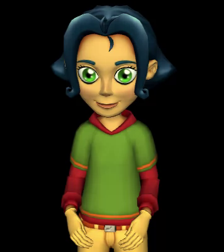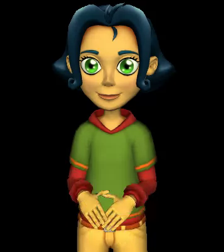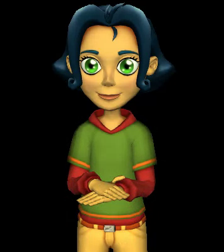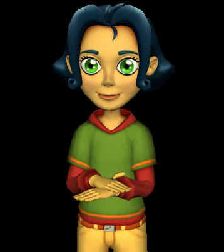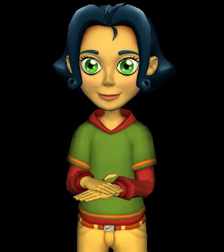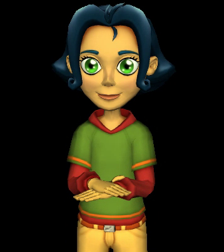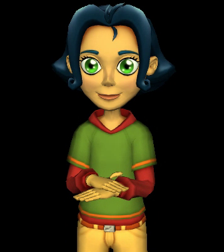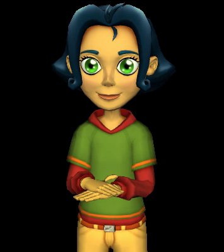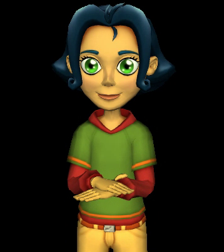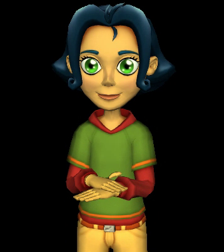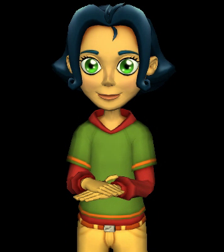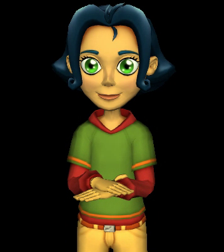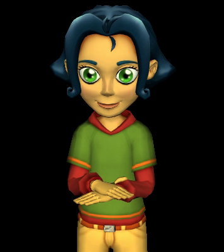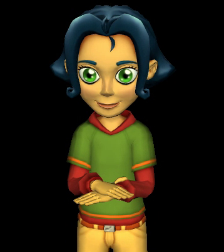مرهم